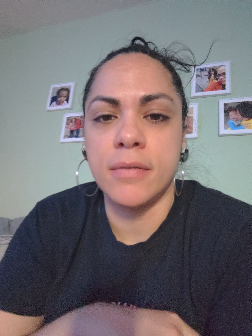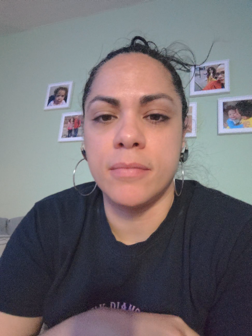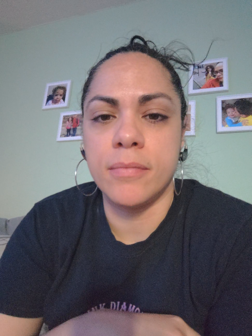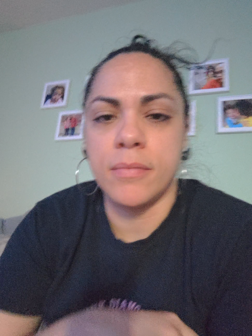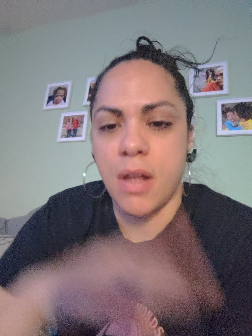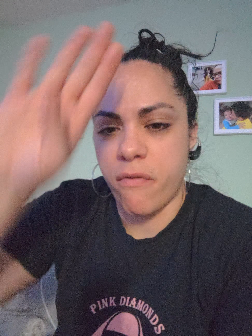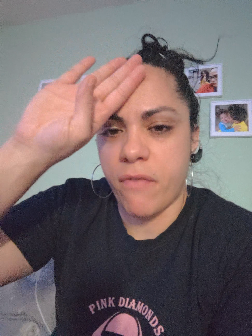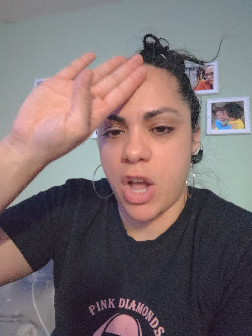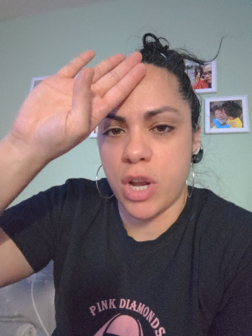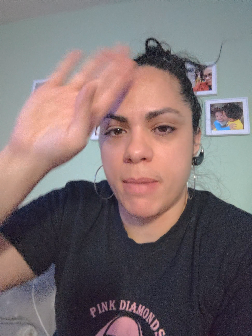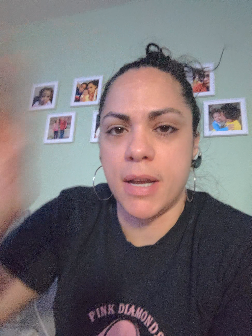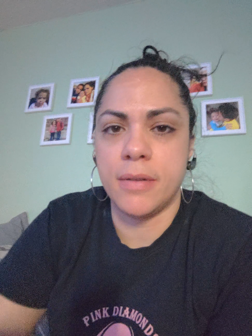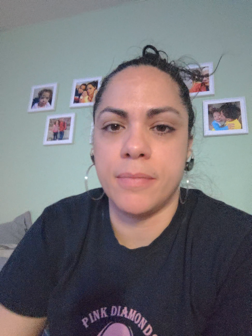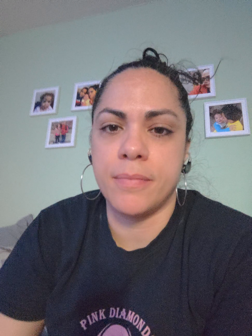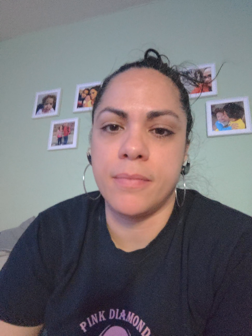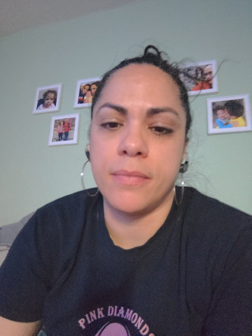fireman